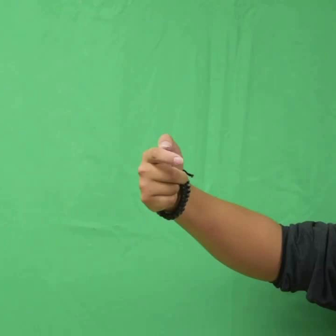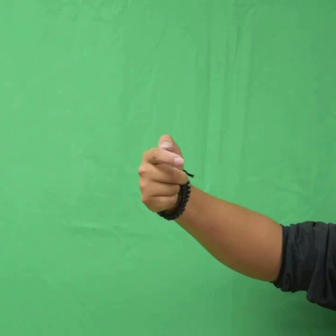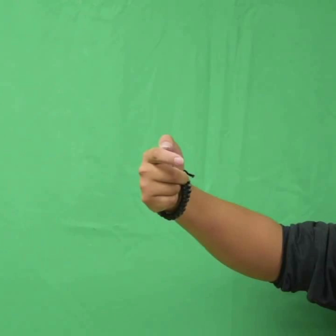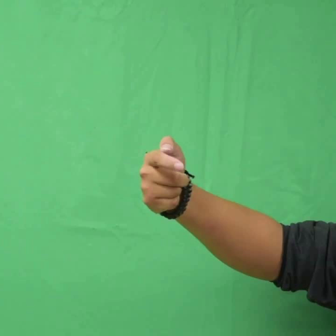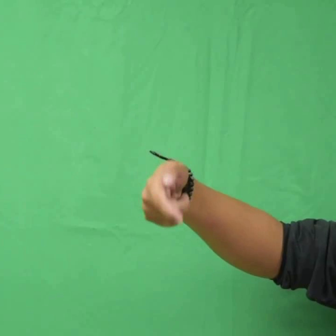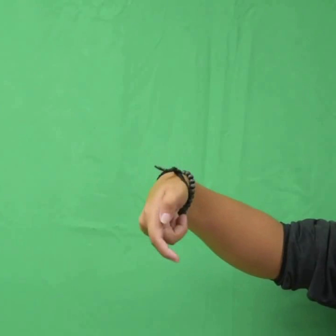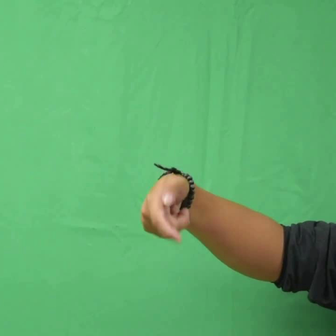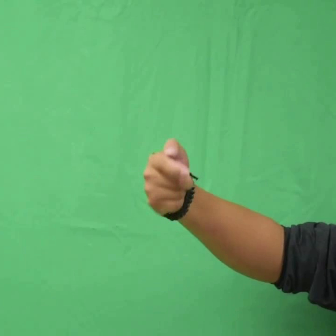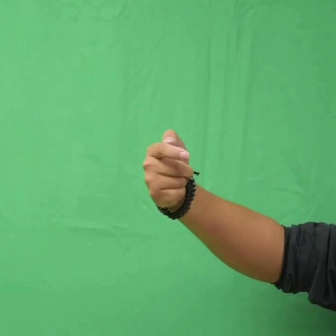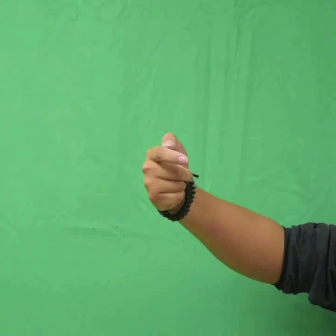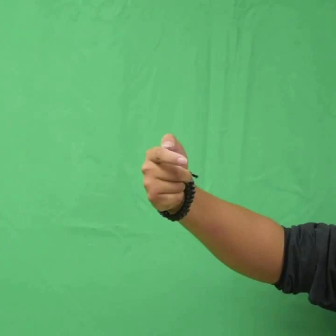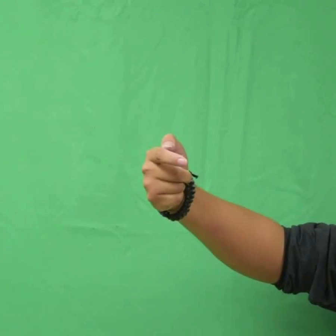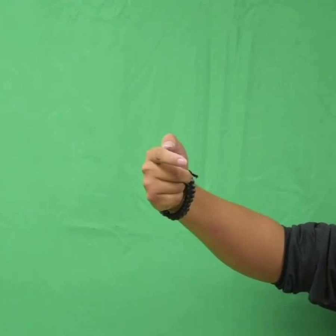Q